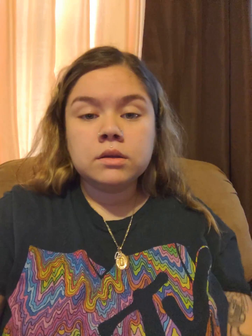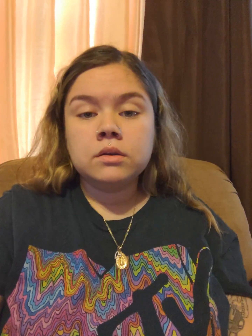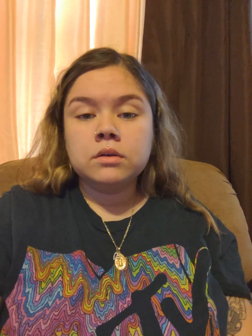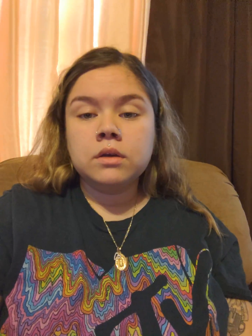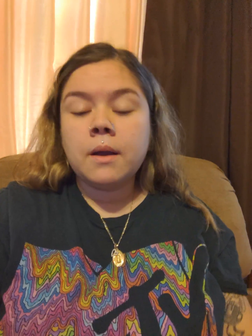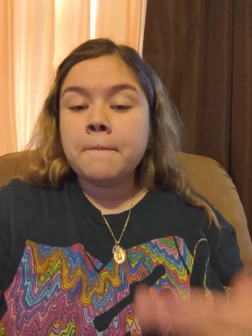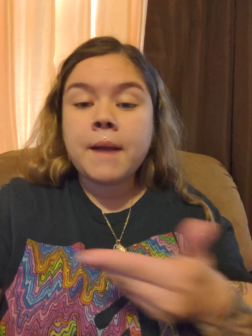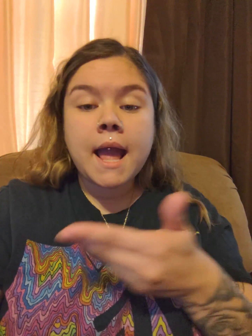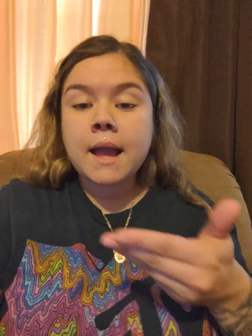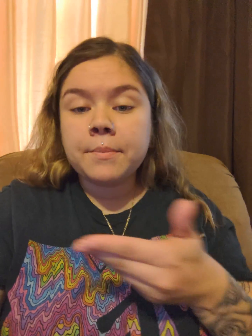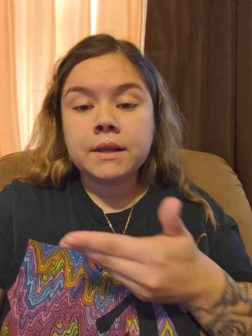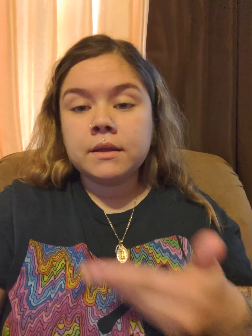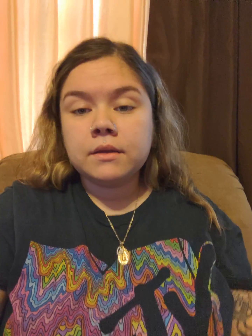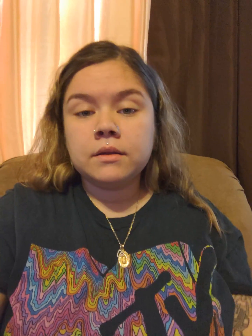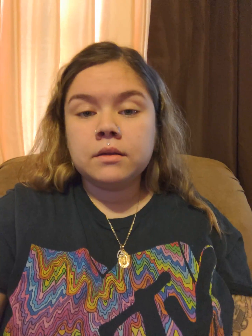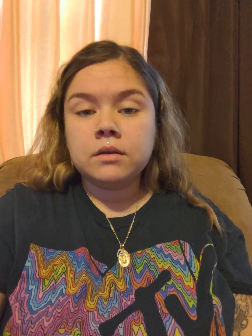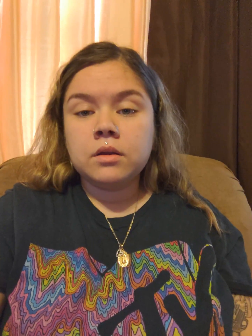baby